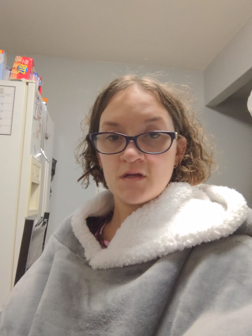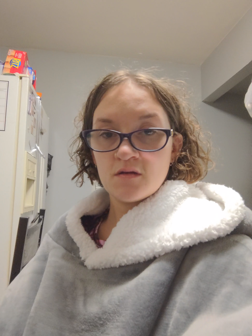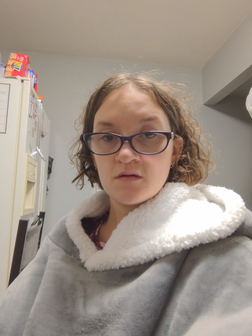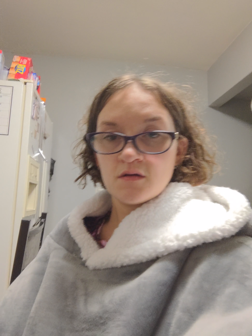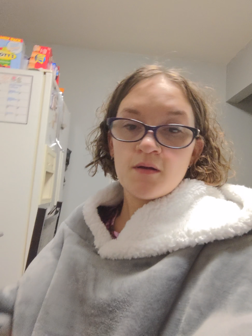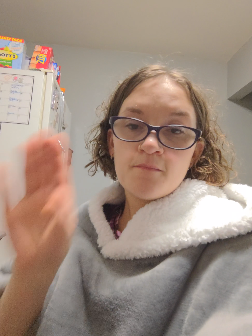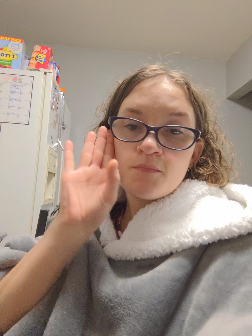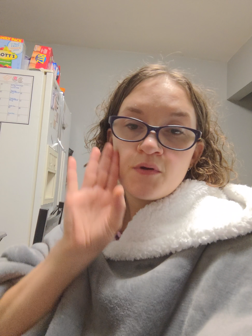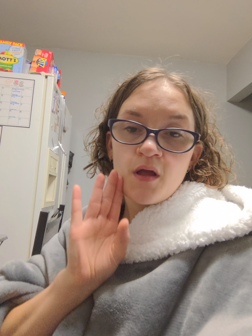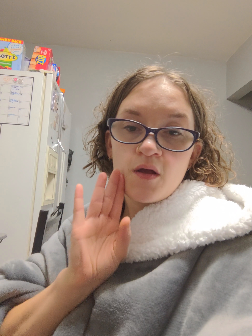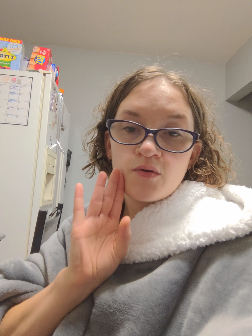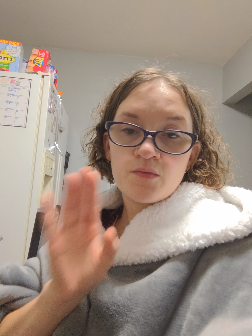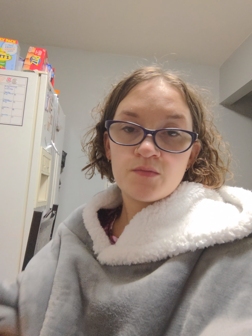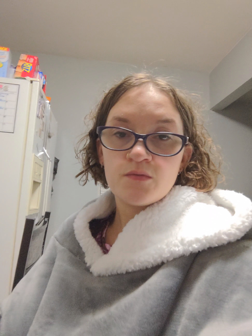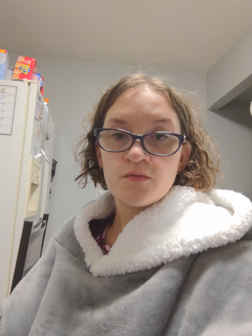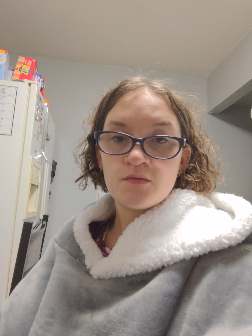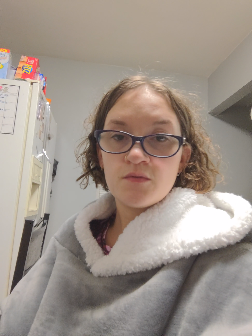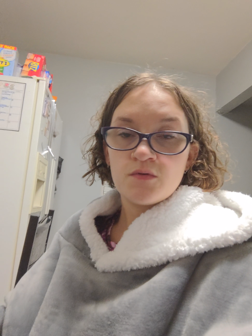brown